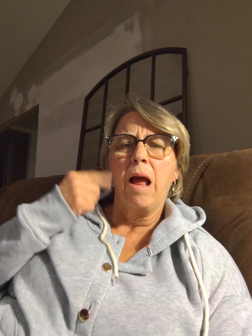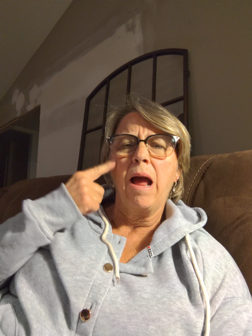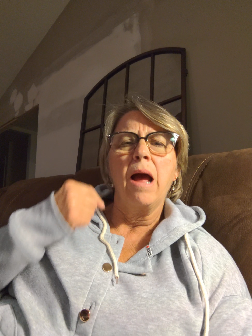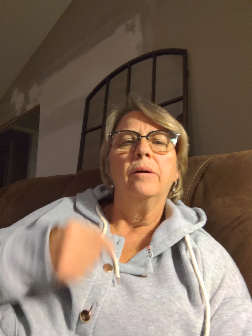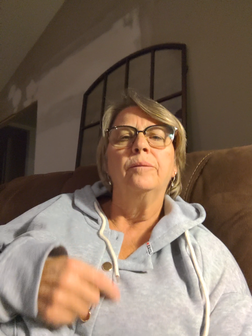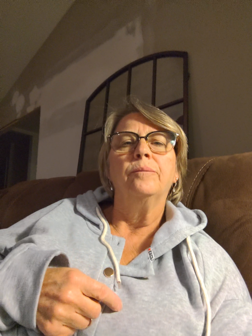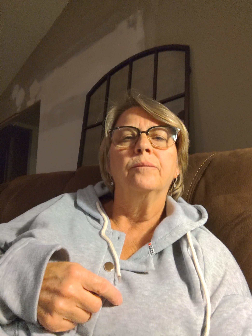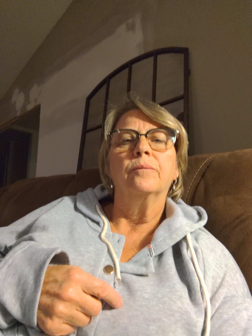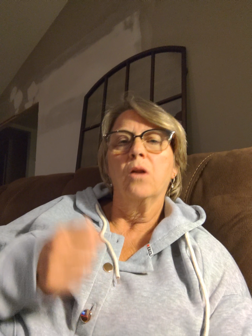cry